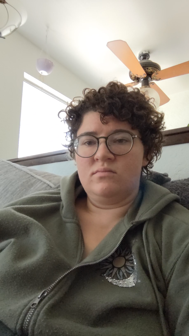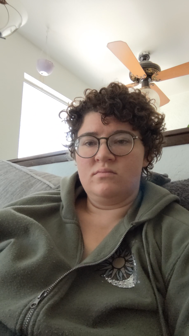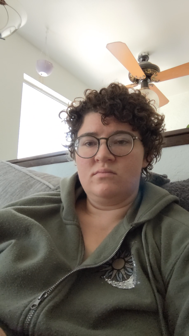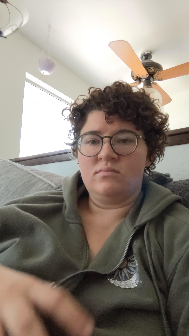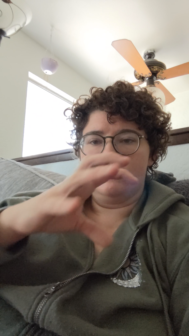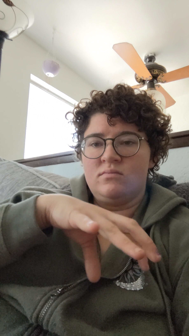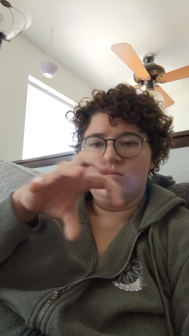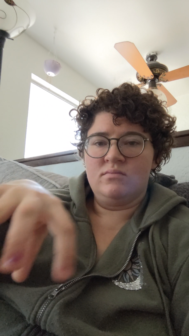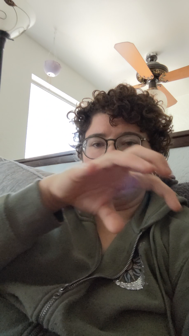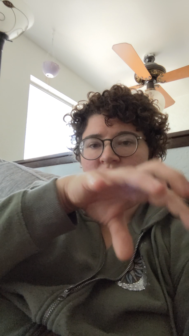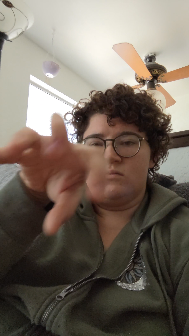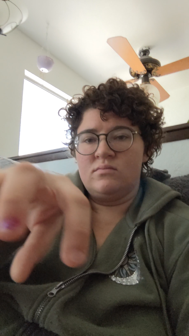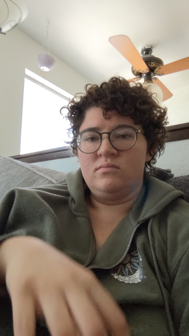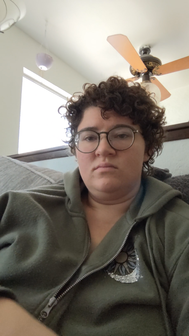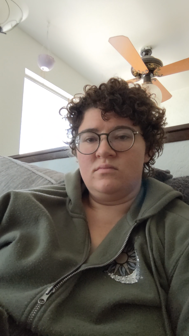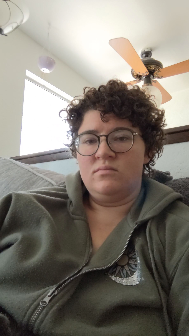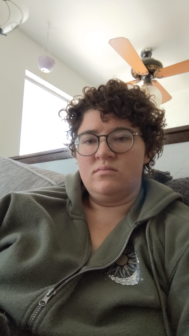block